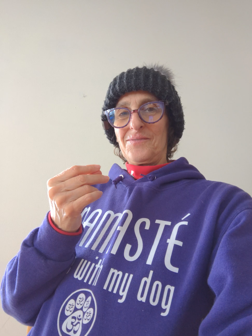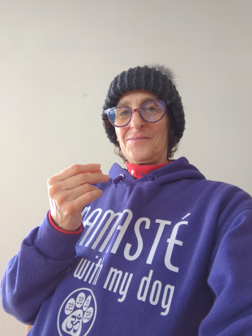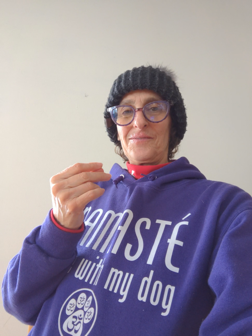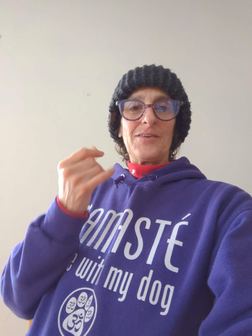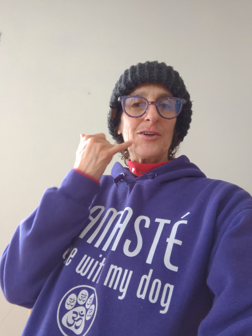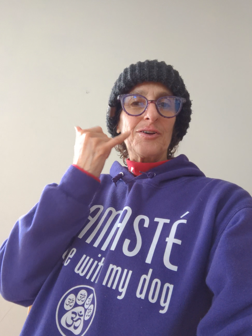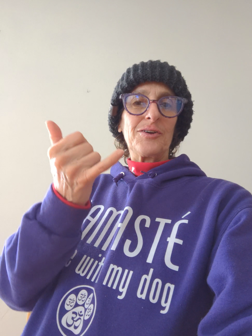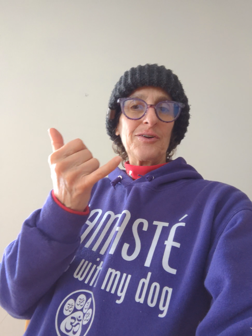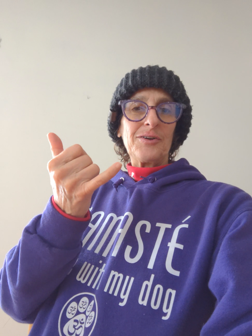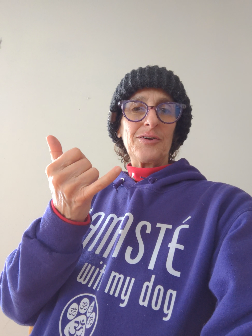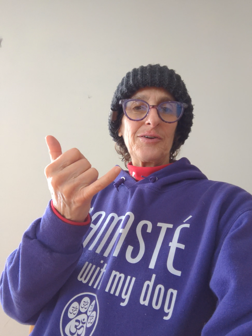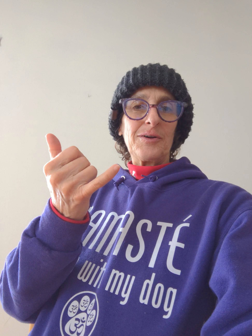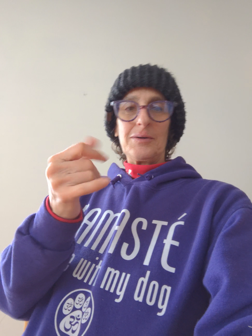call on the phone